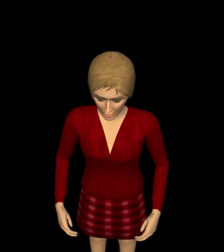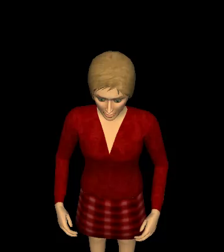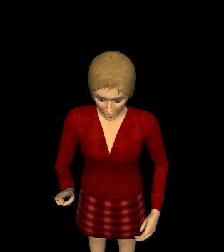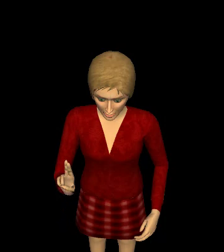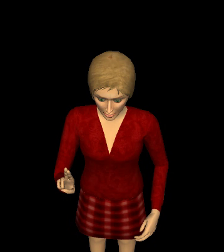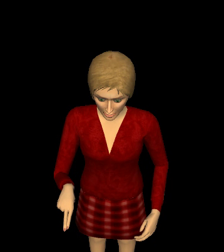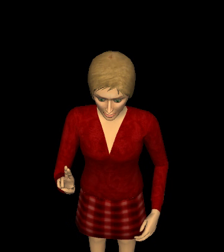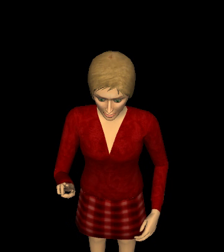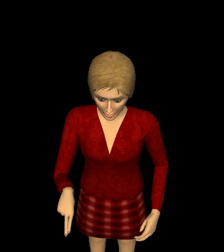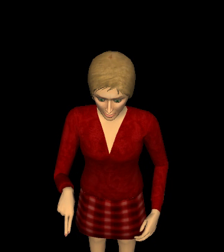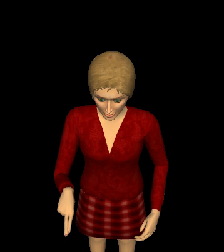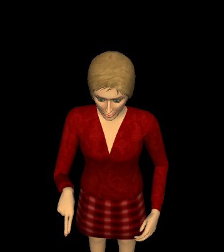رسم